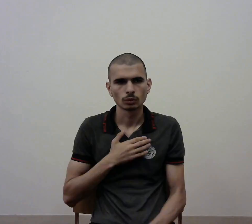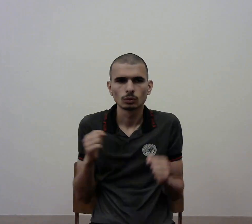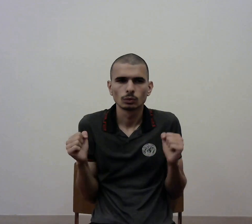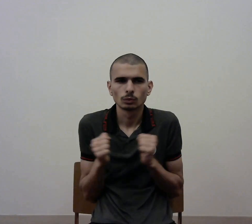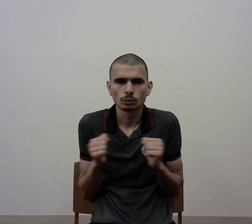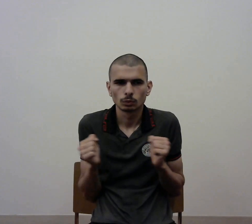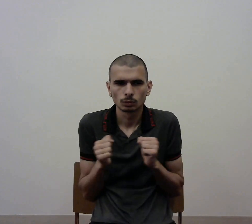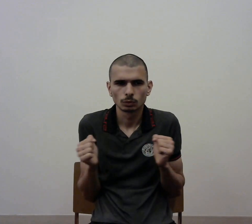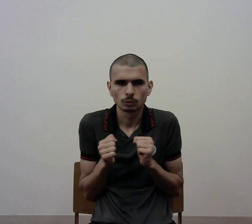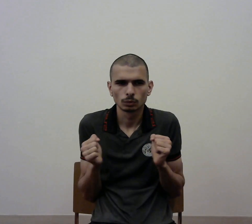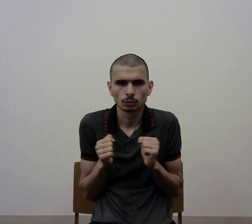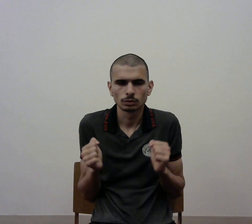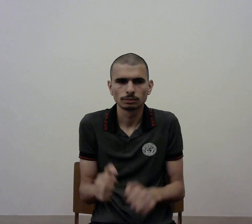soyuq